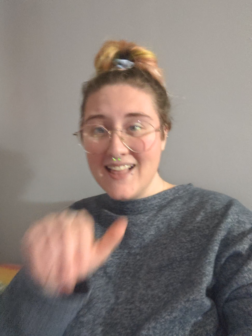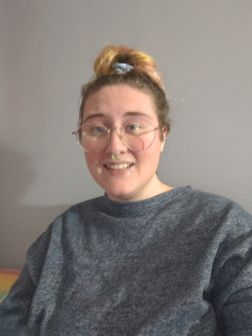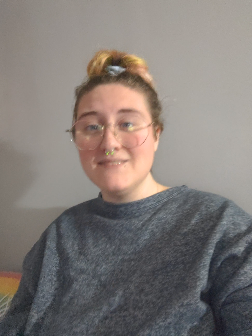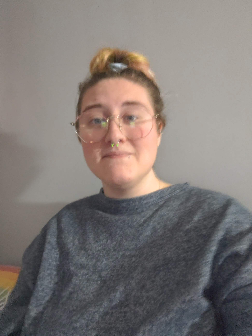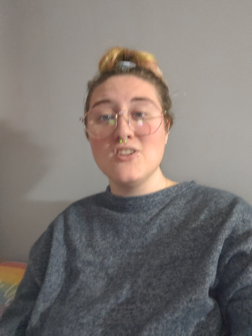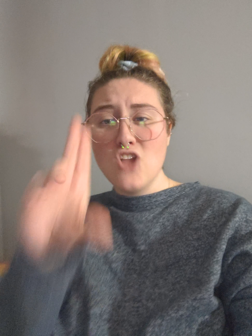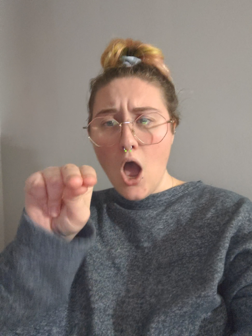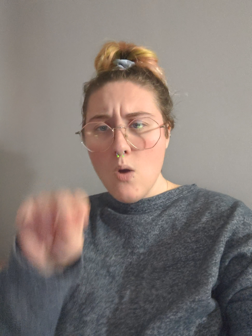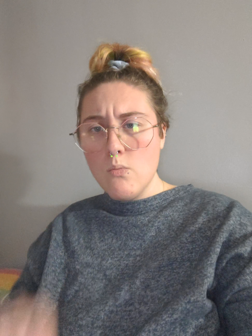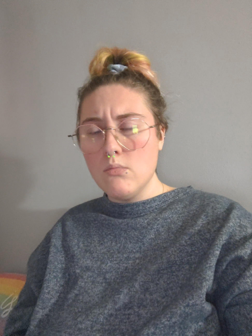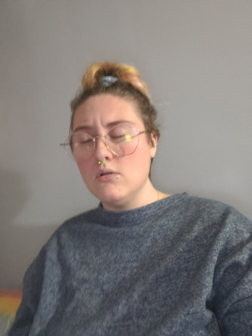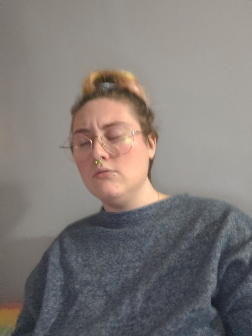no